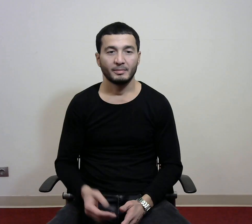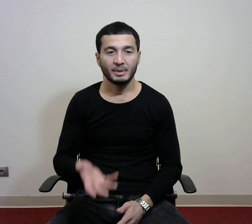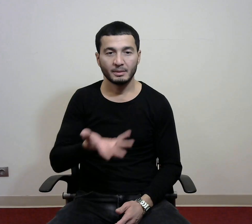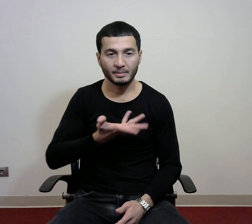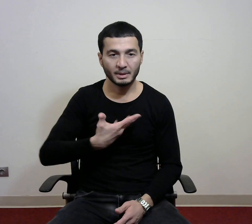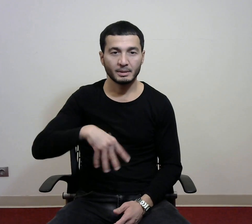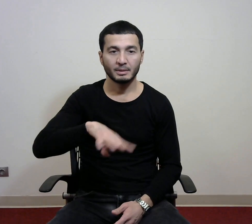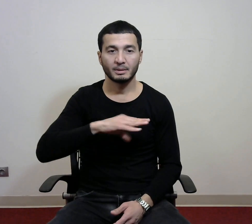biz